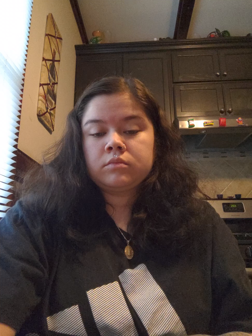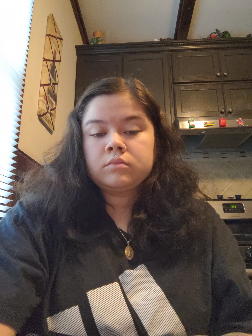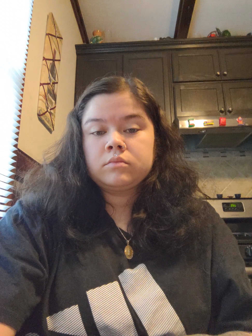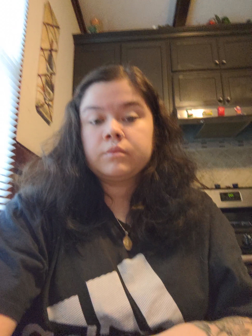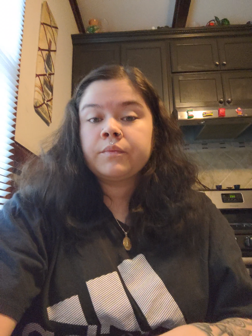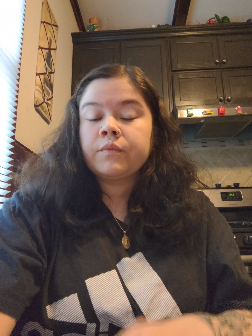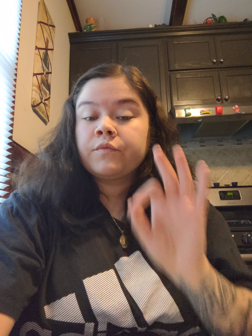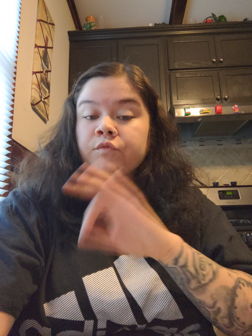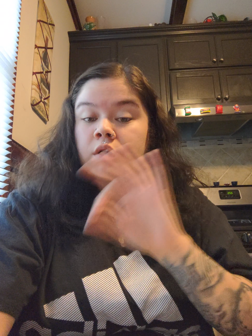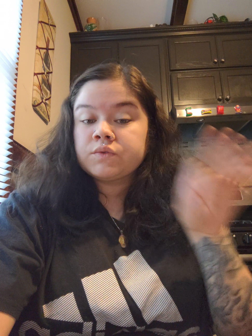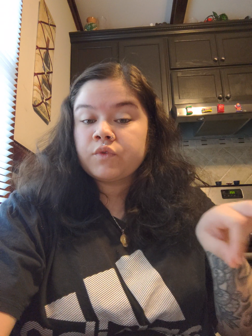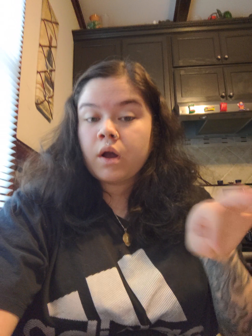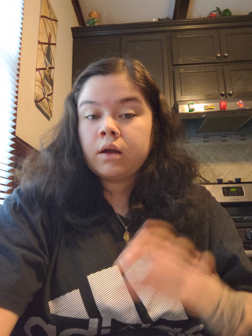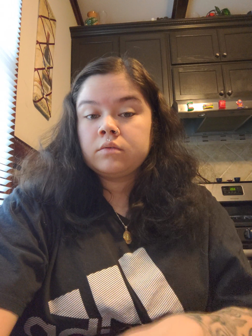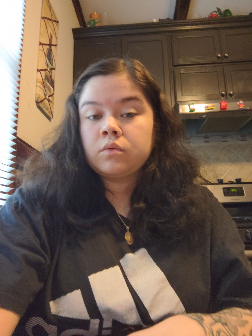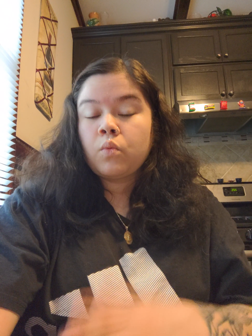french fries